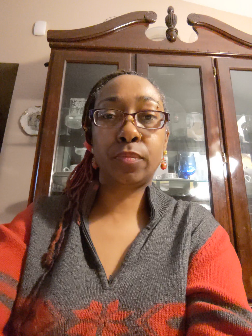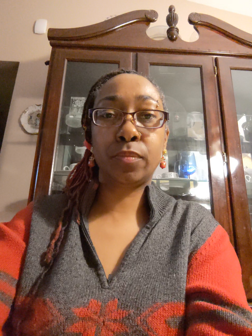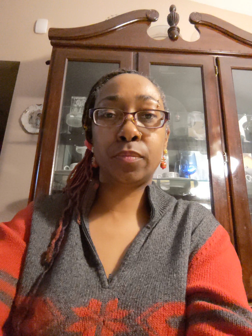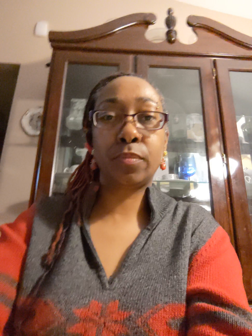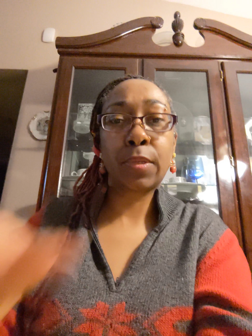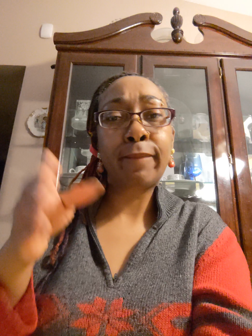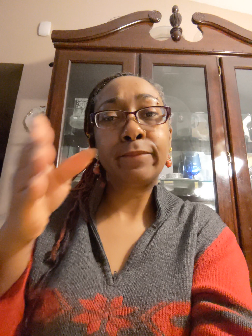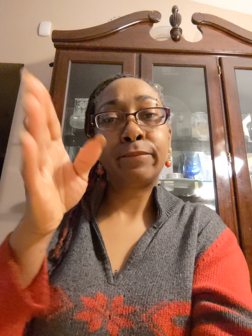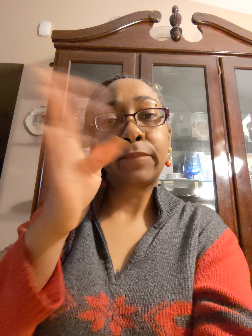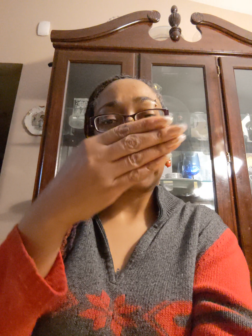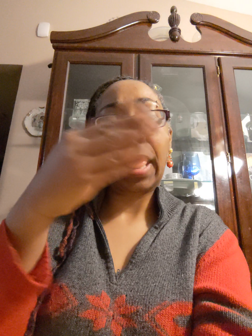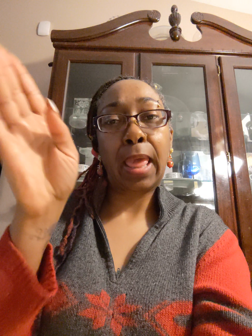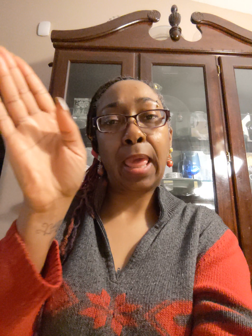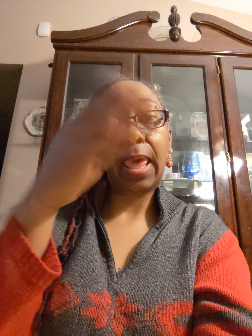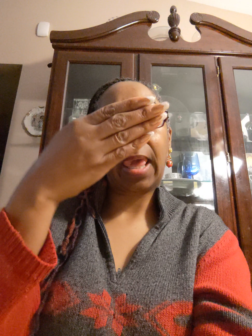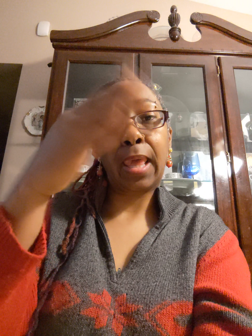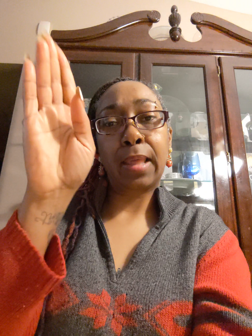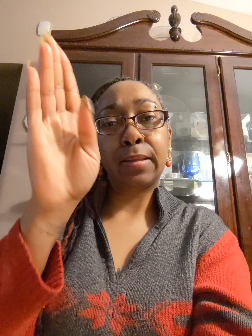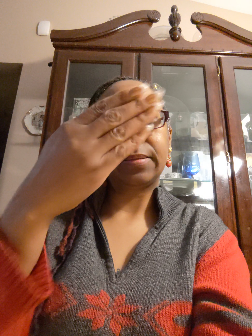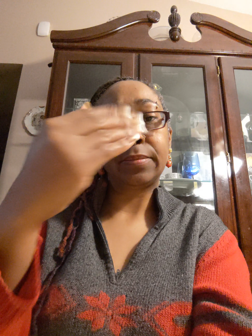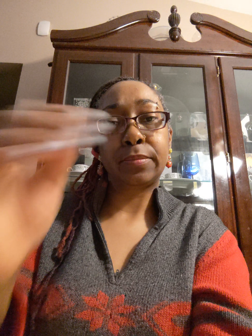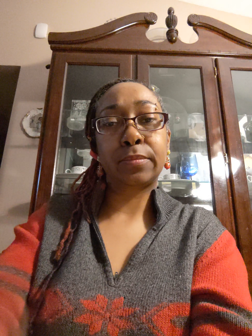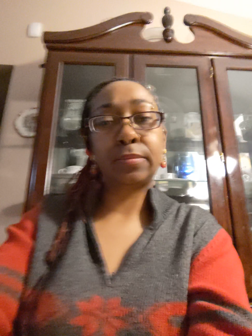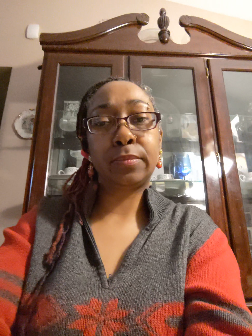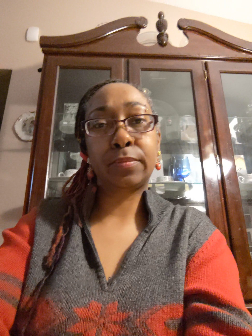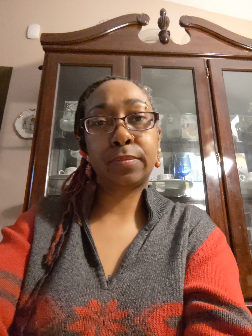flag